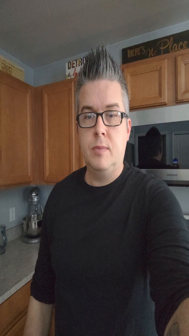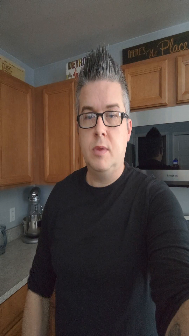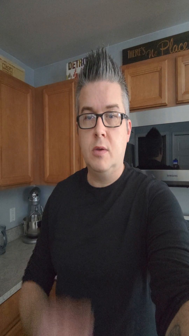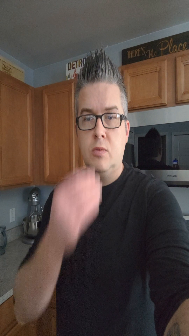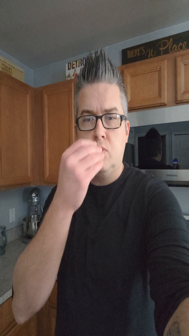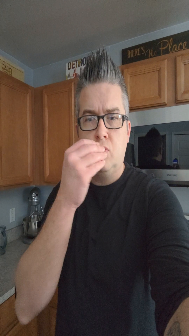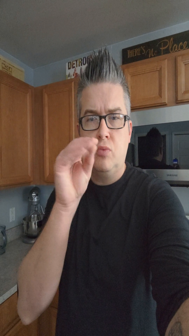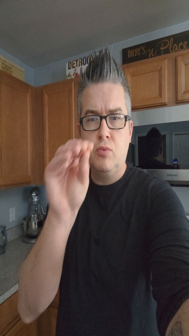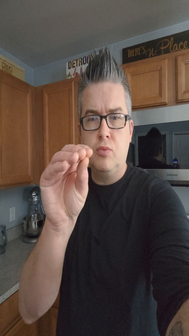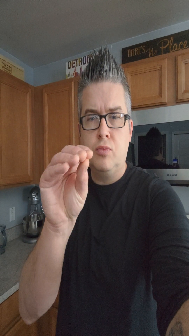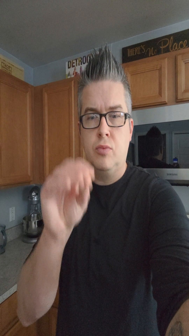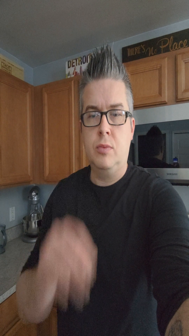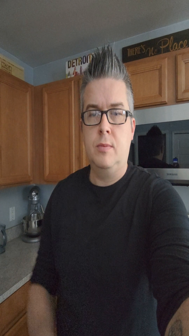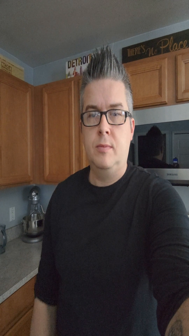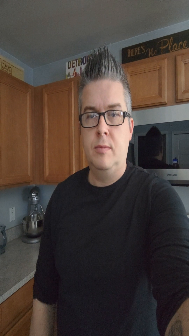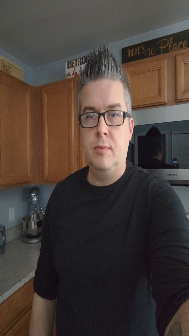kiss